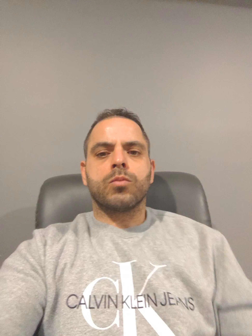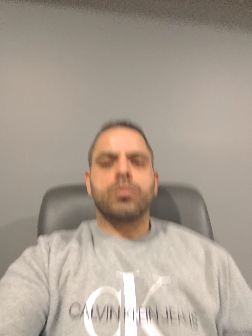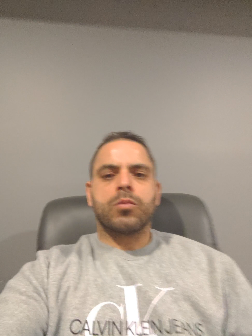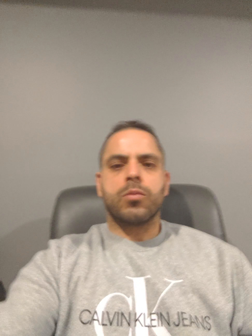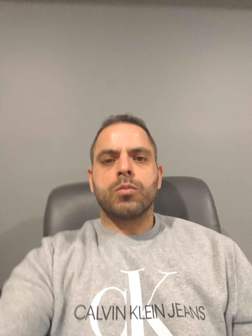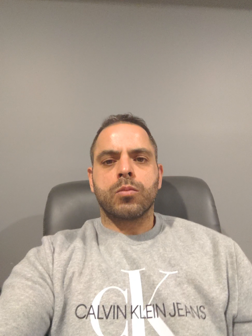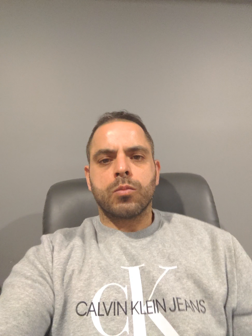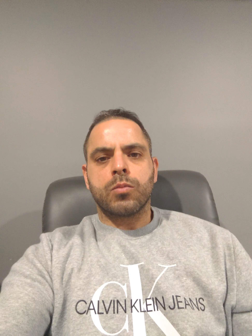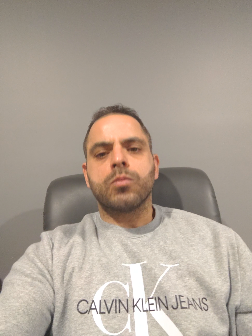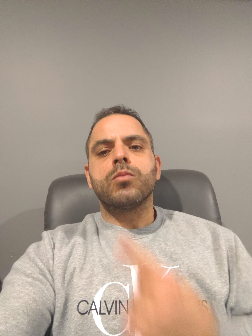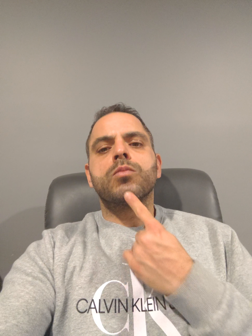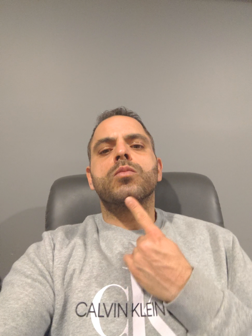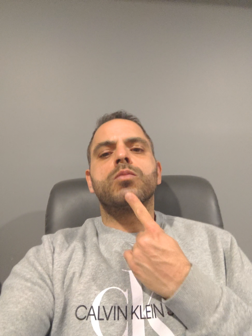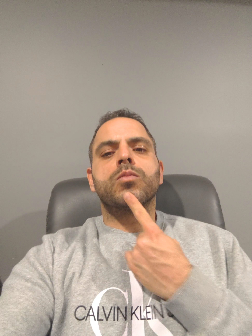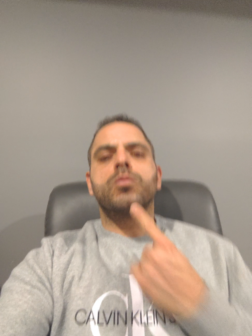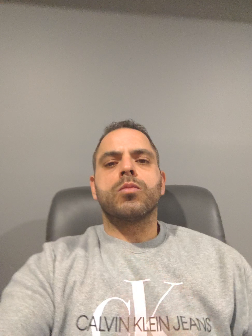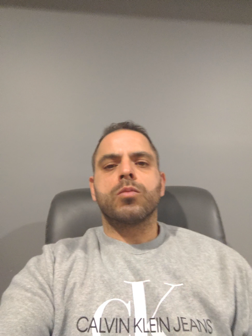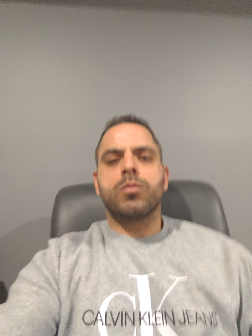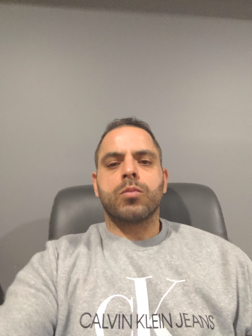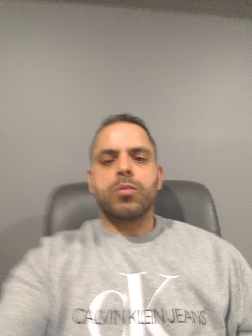chin